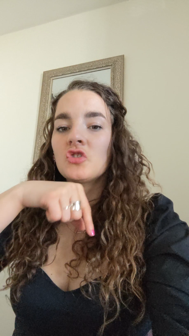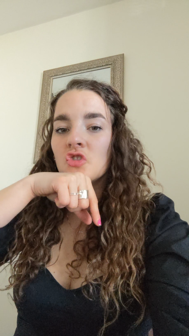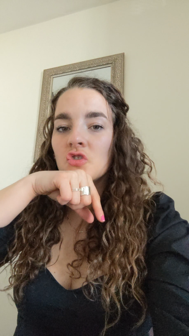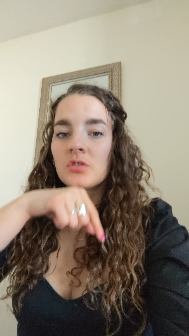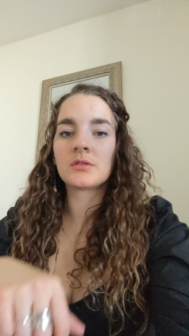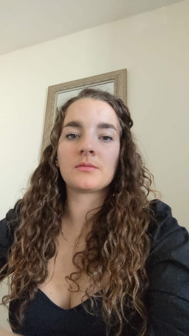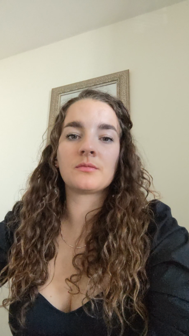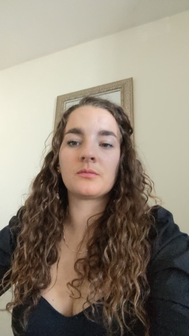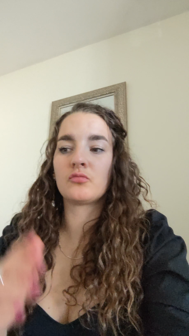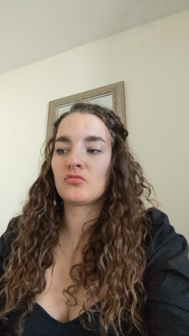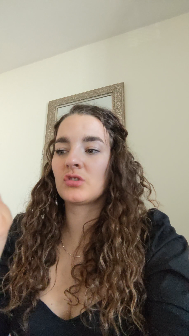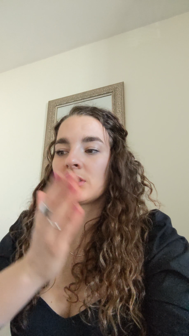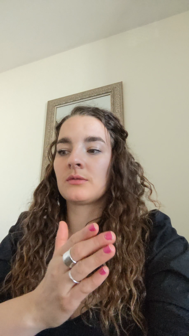bring